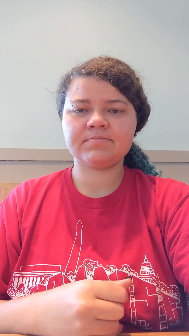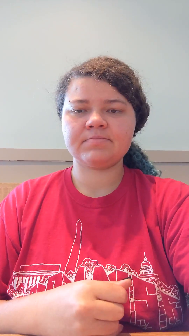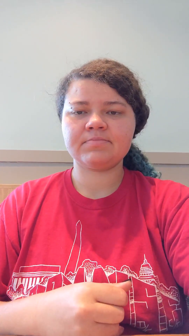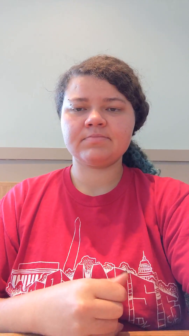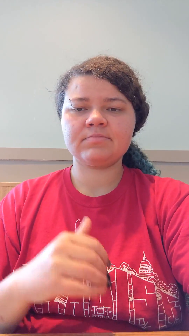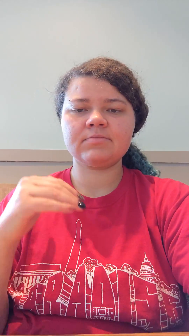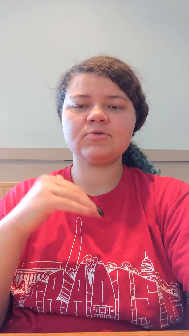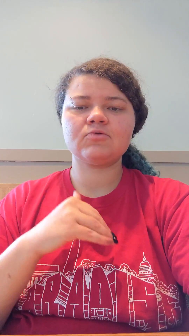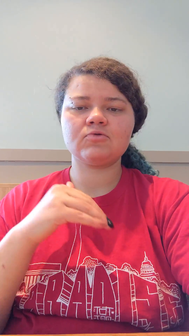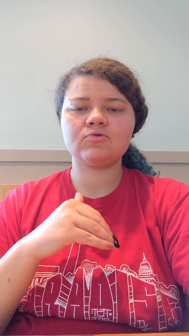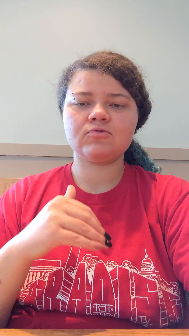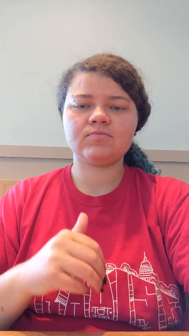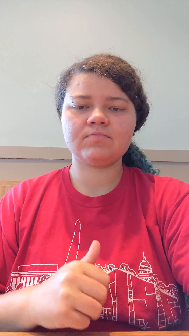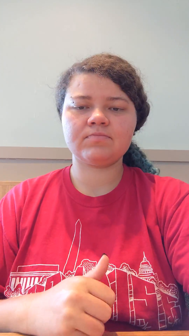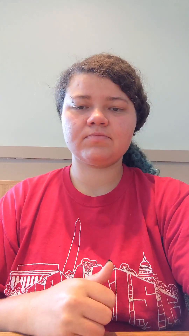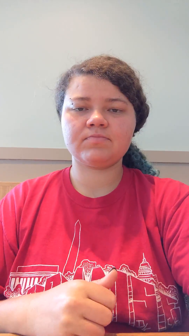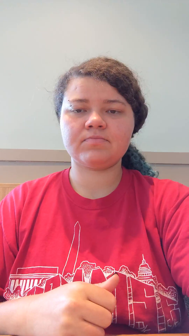doctor